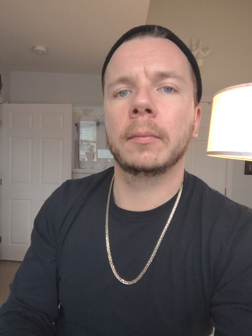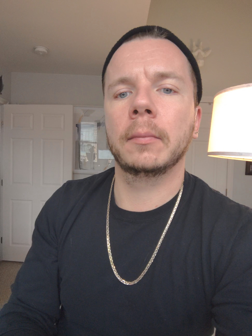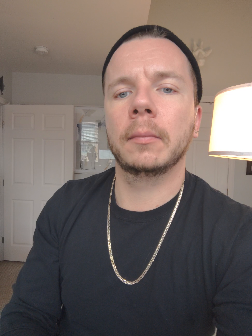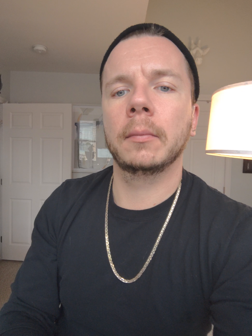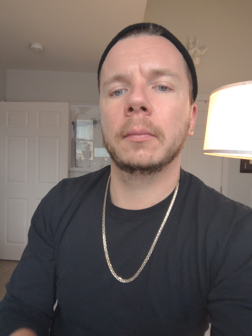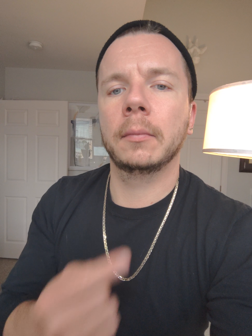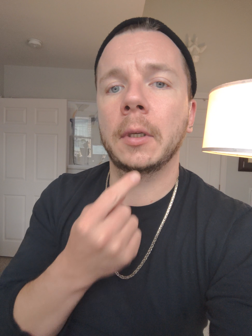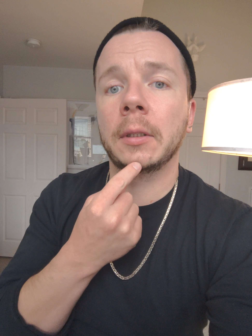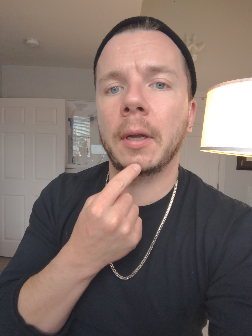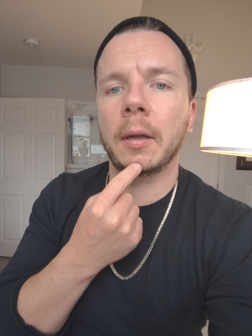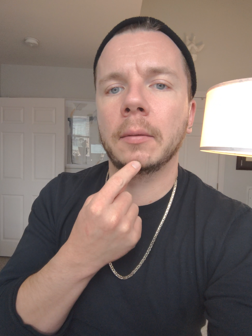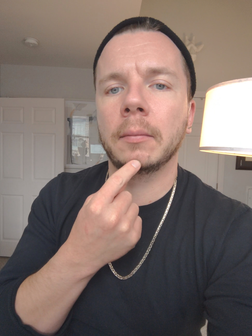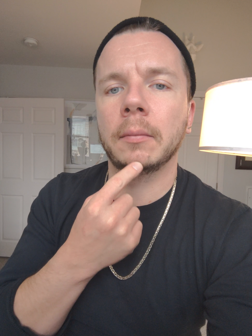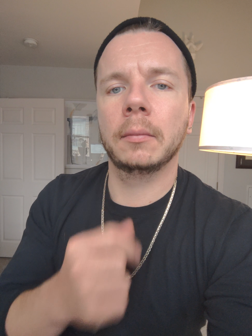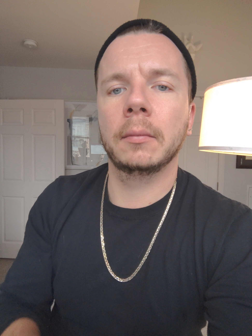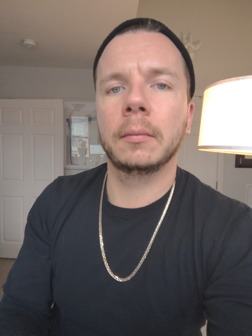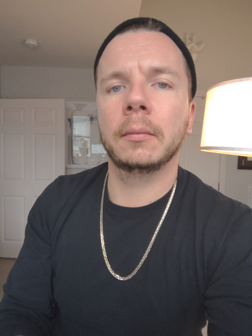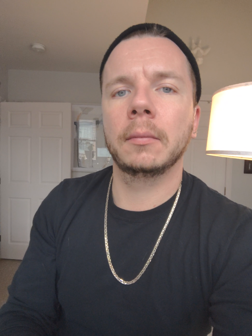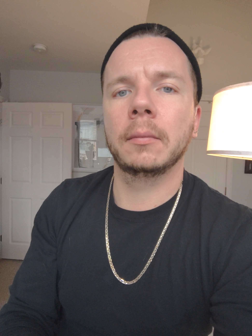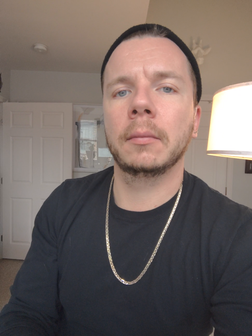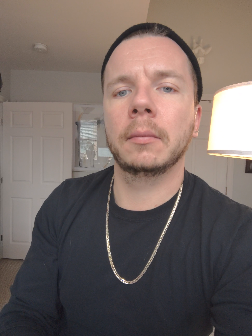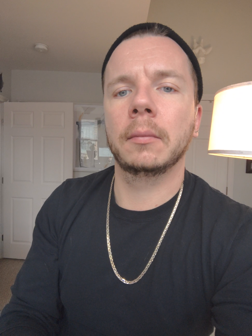say